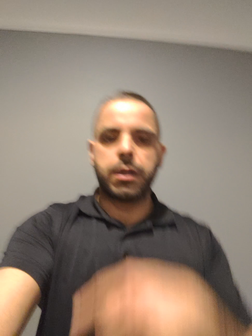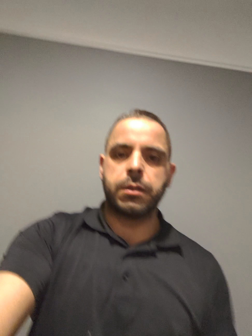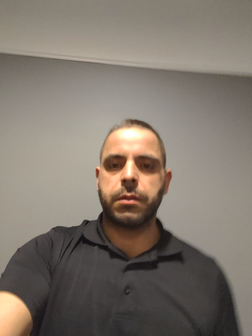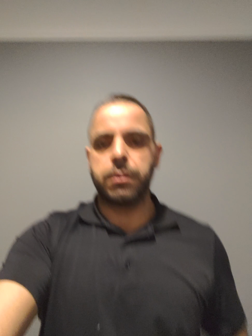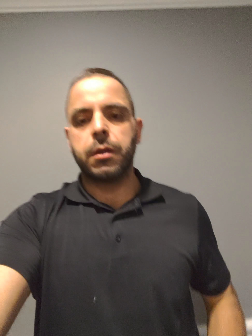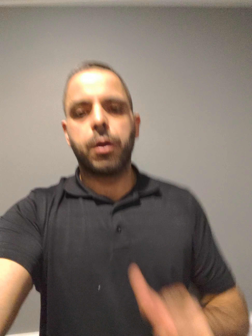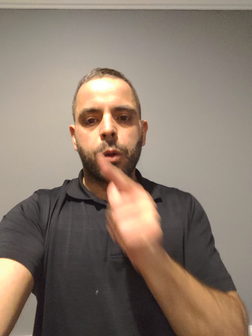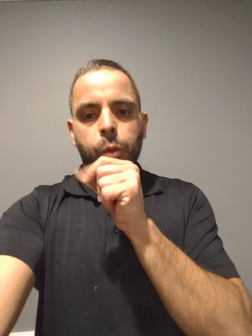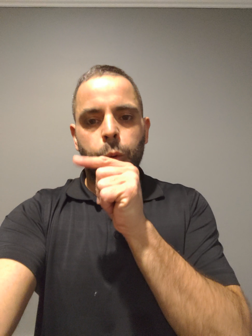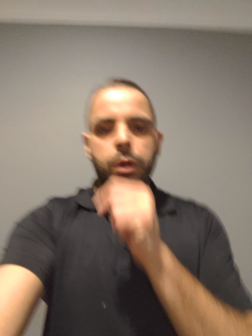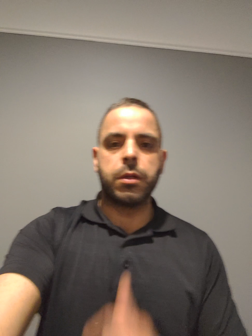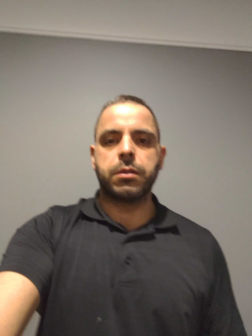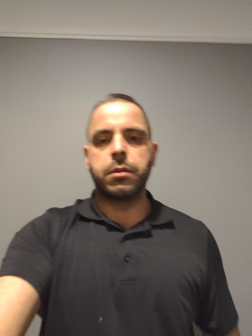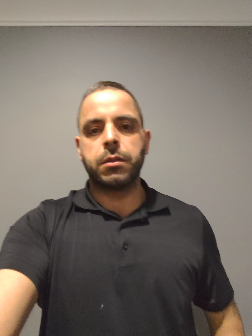who